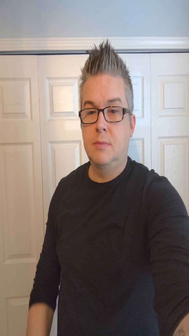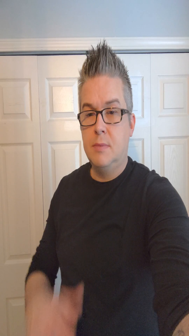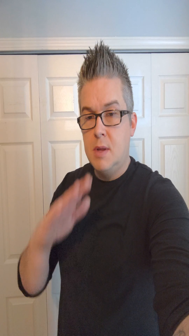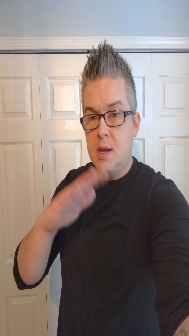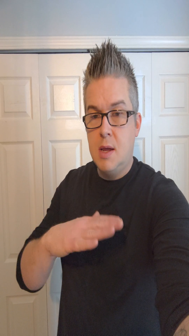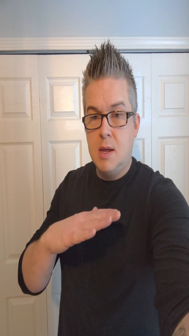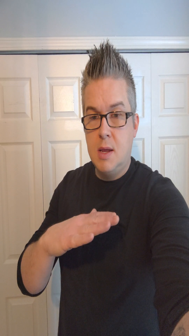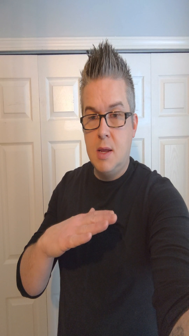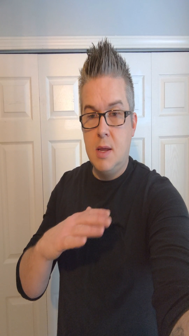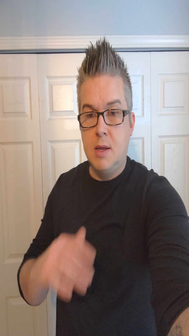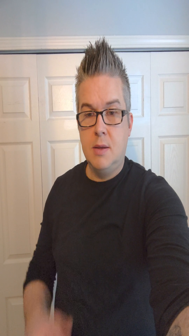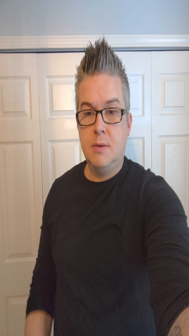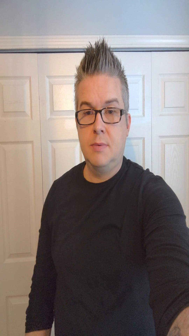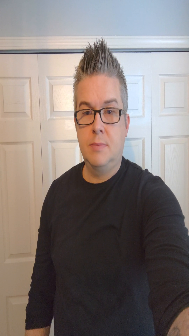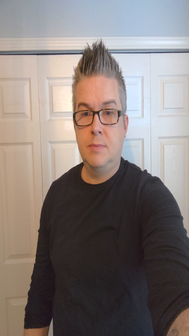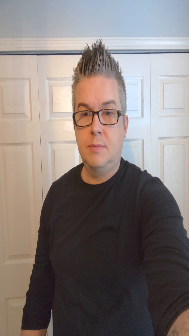on